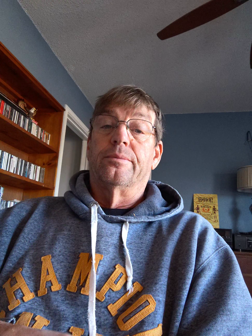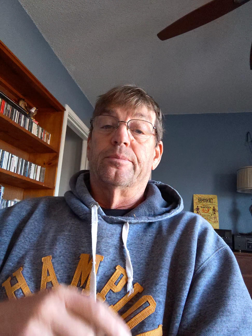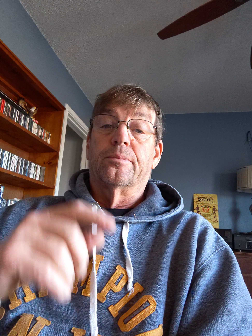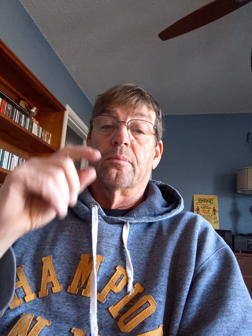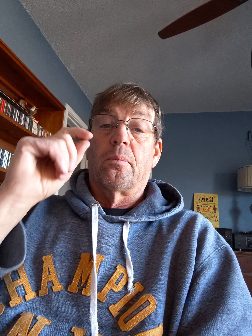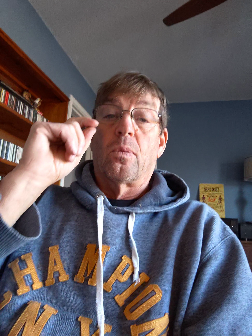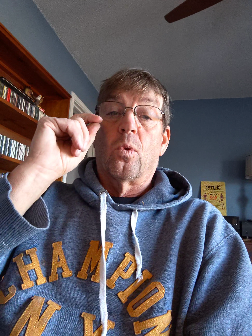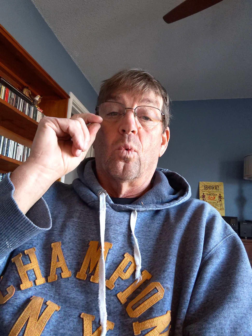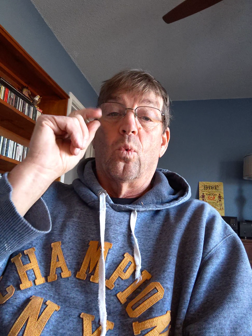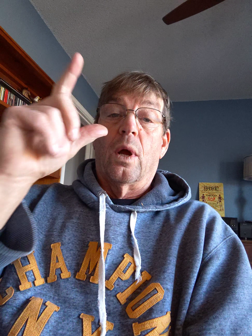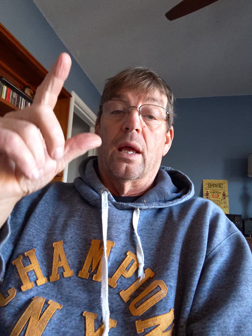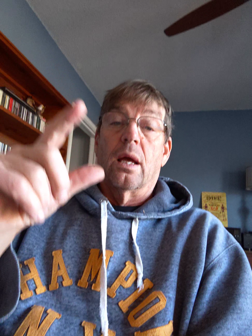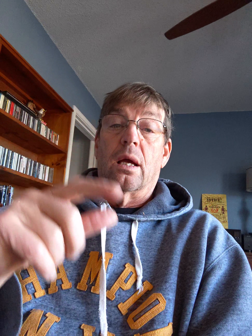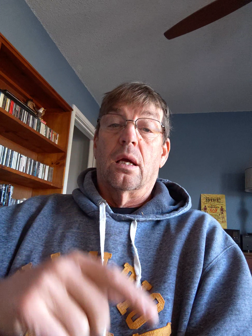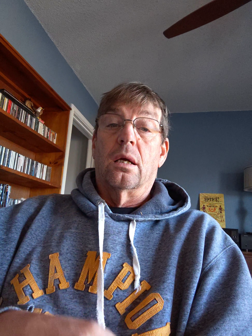wake